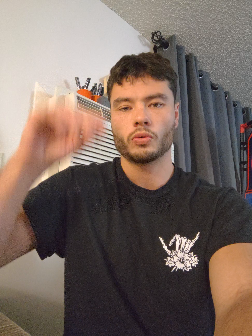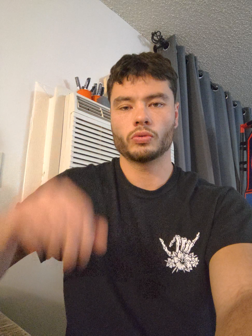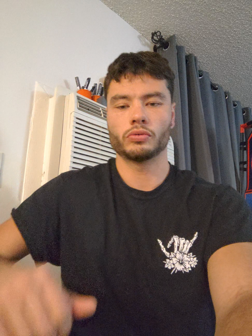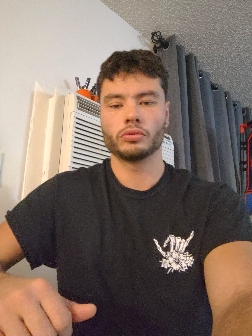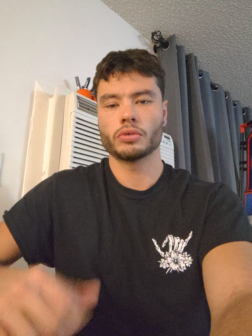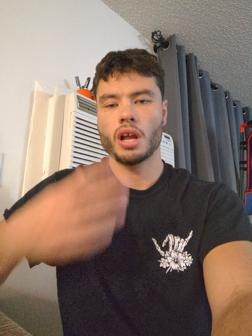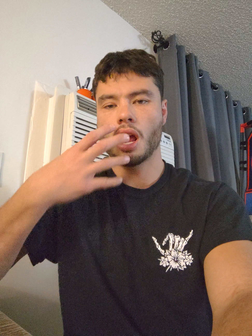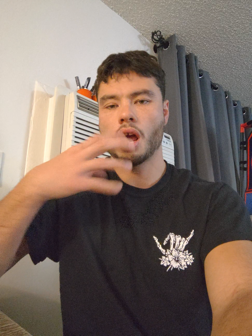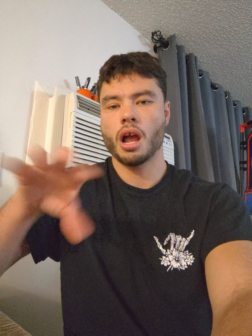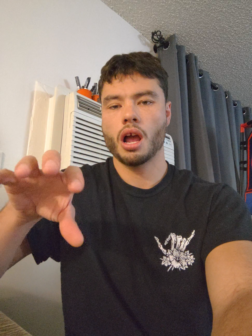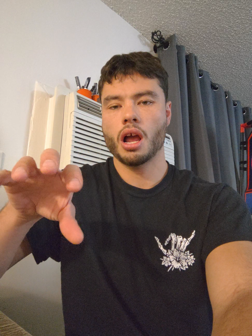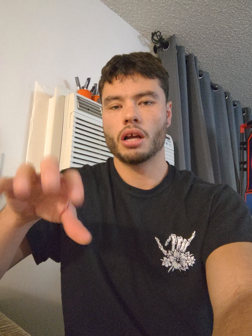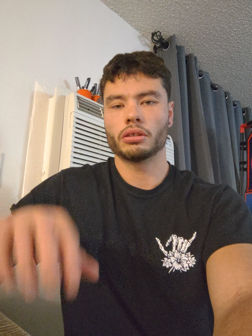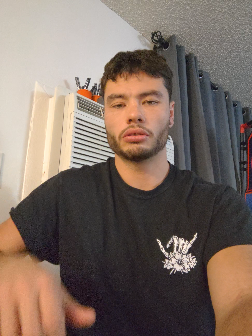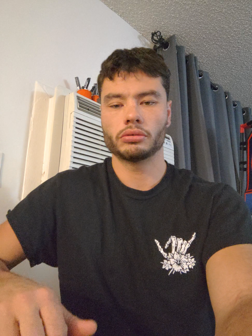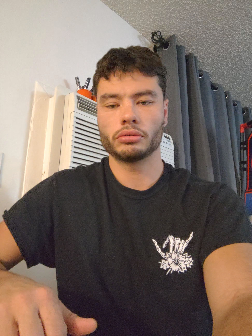hot